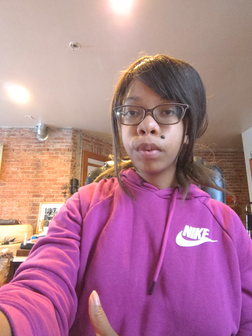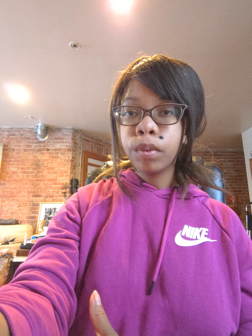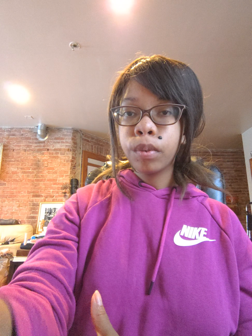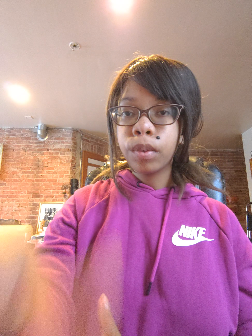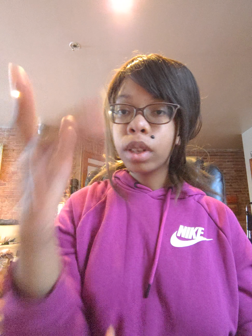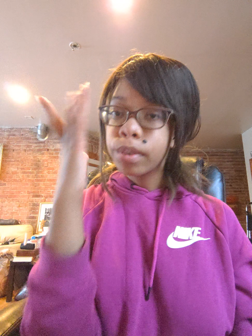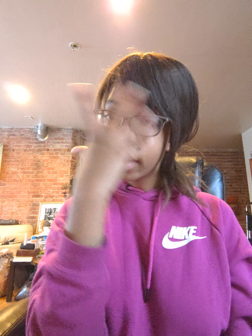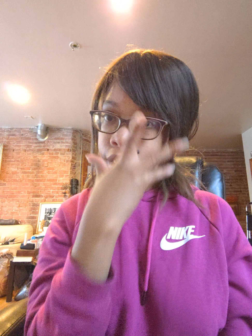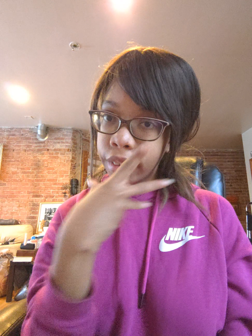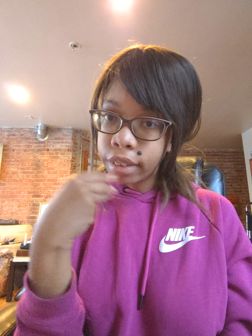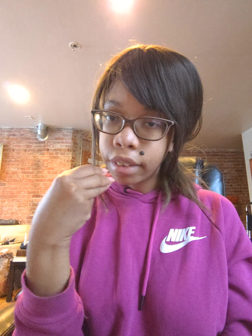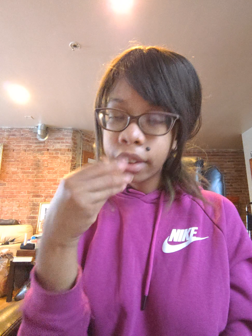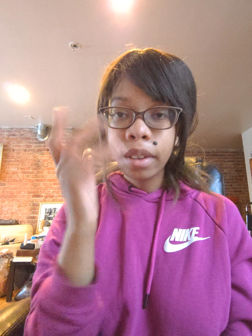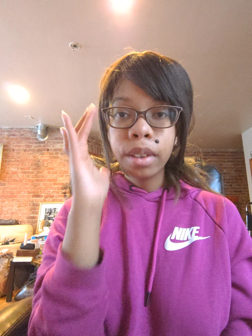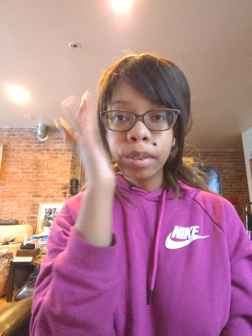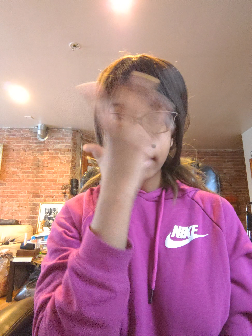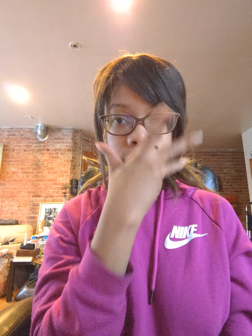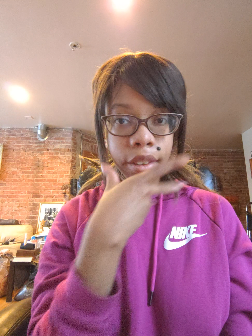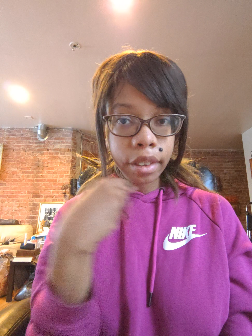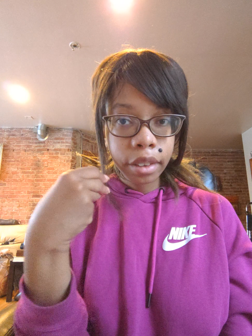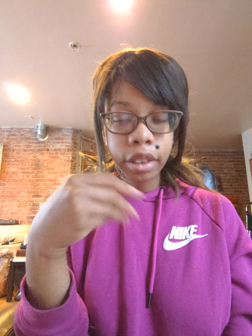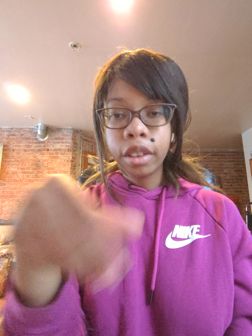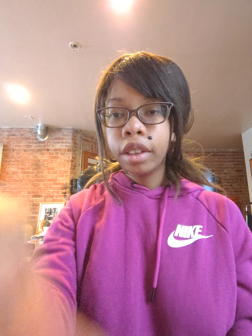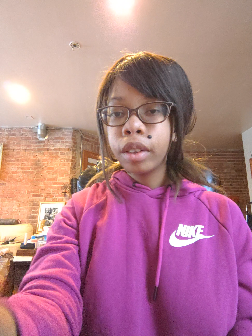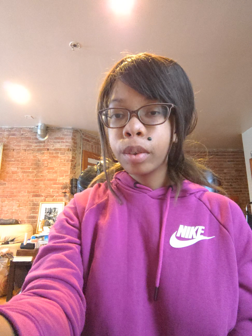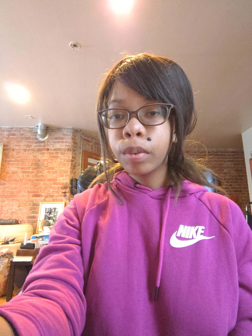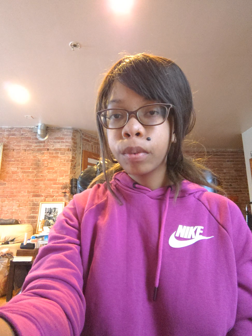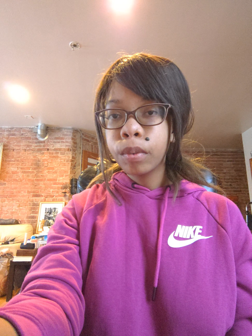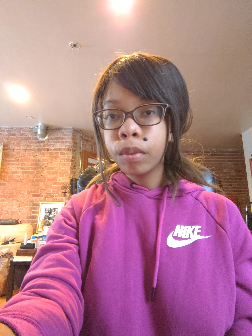pretty